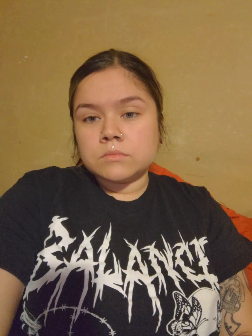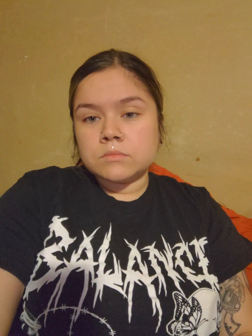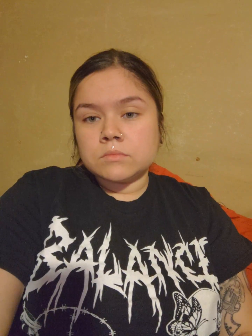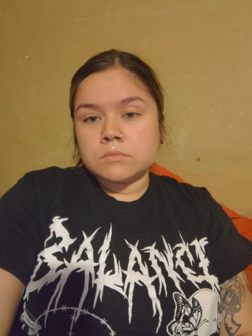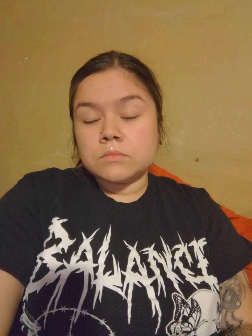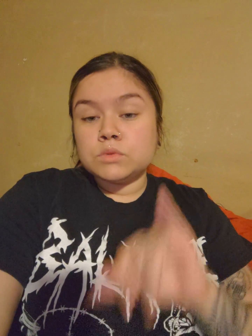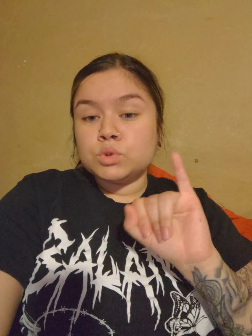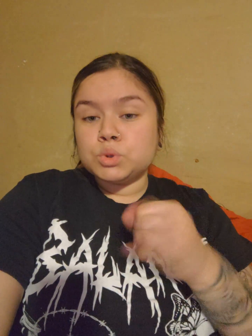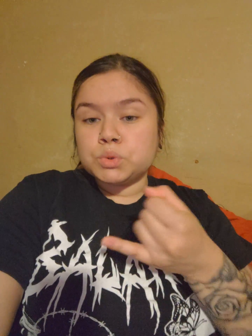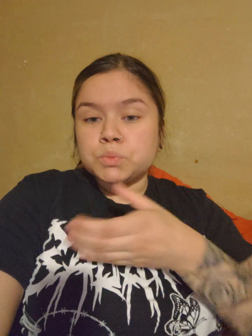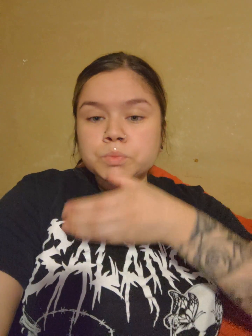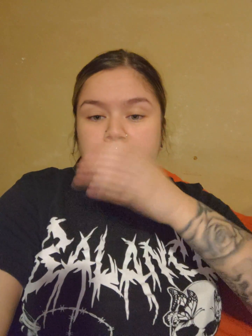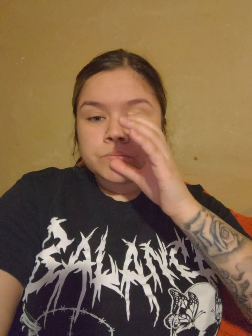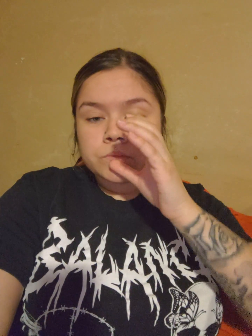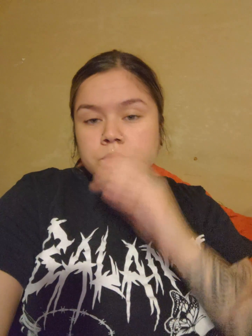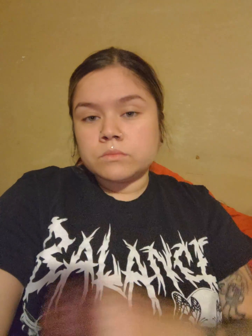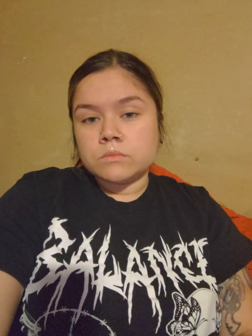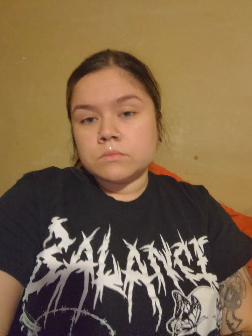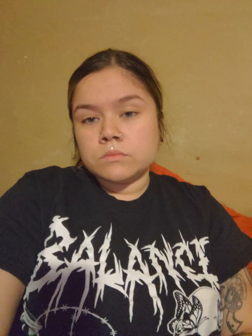juice